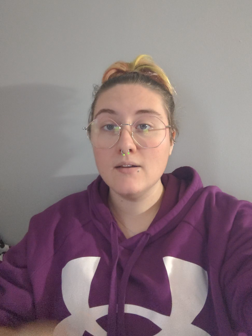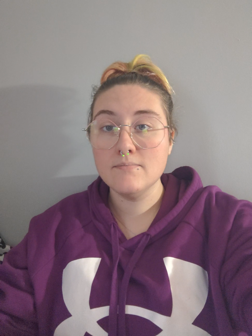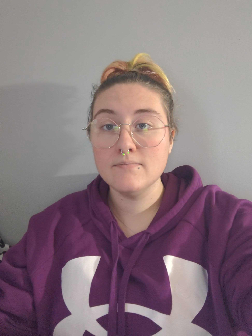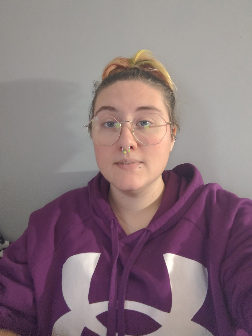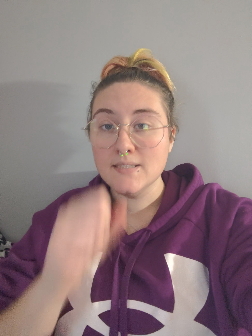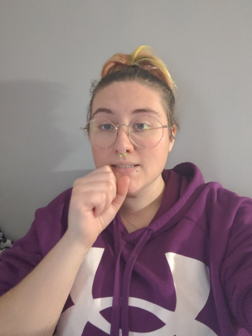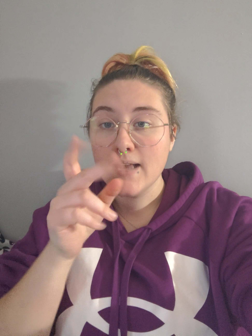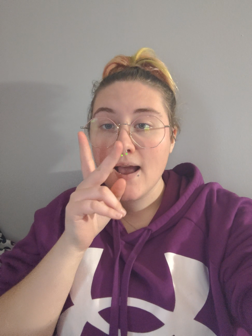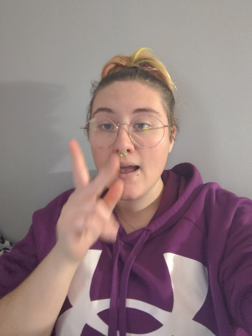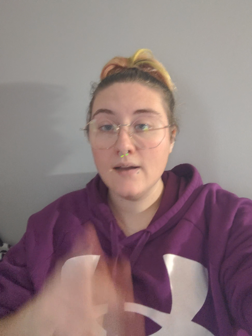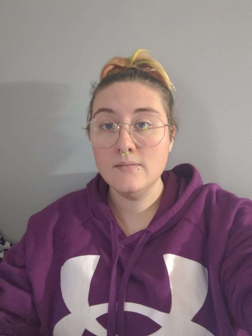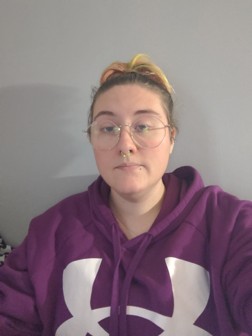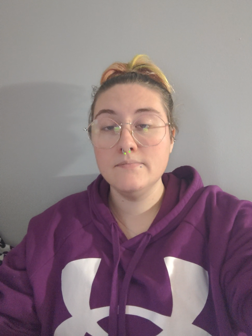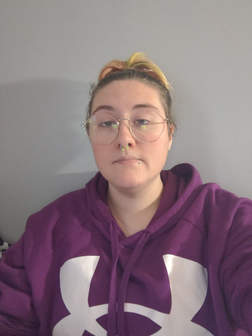snack